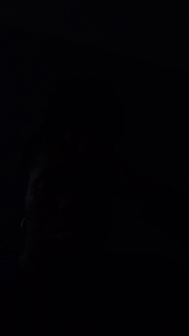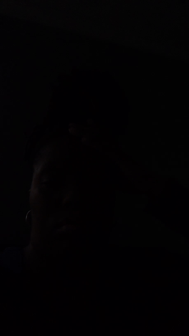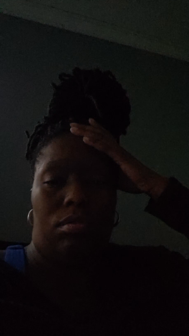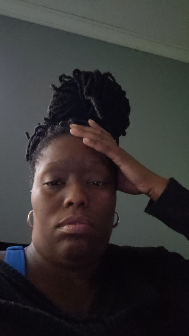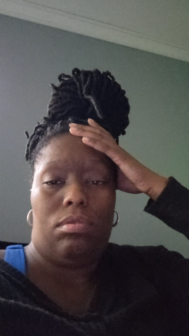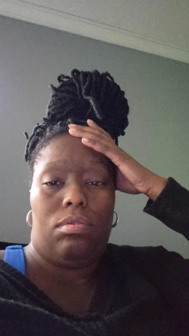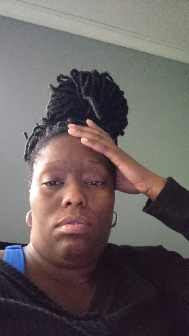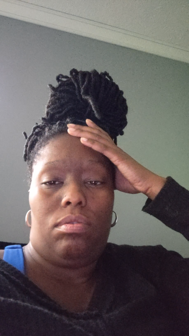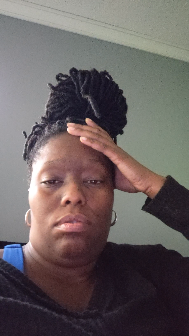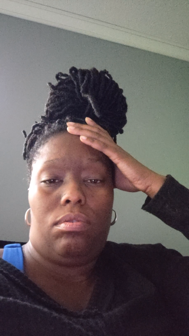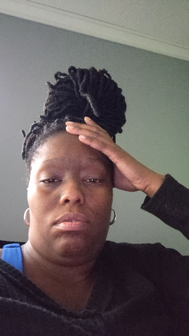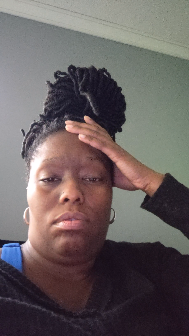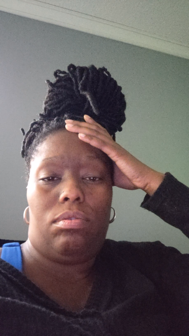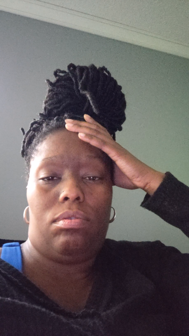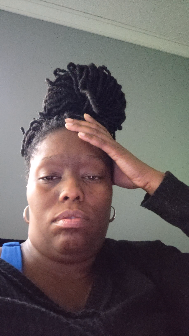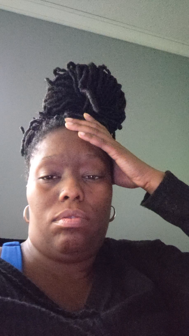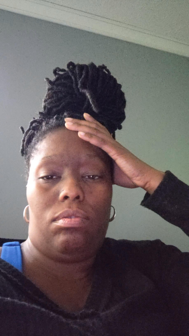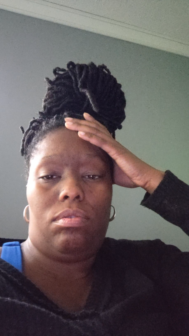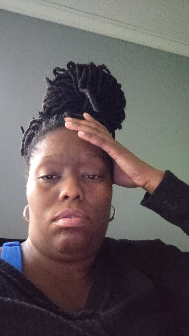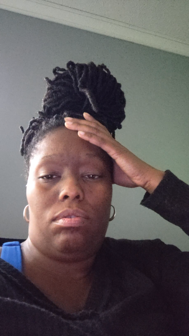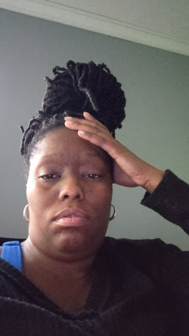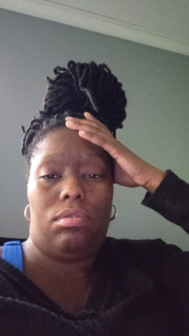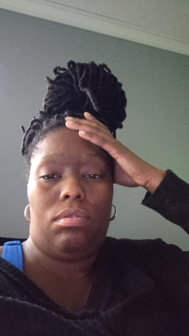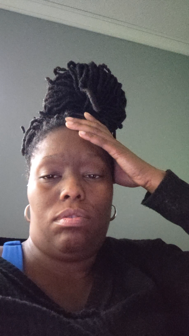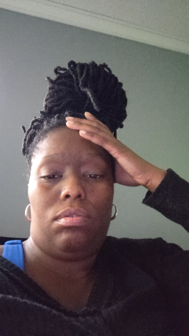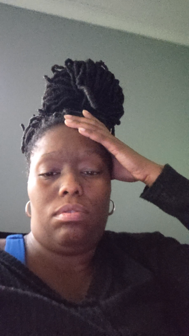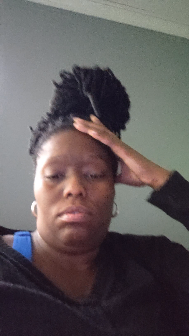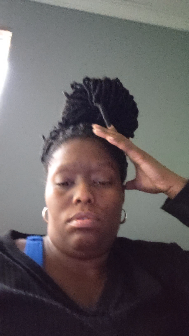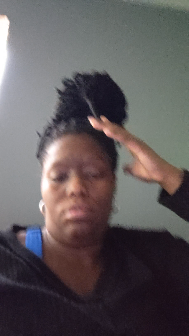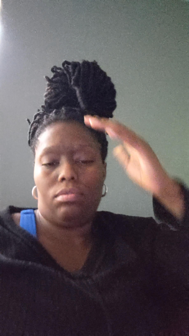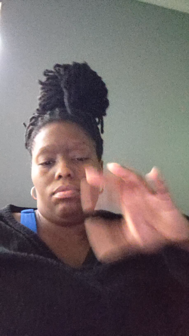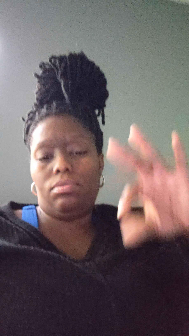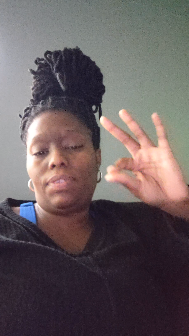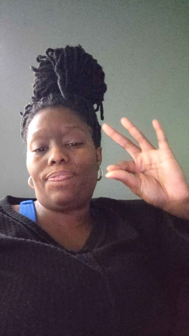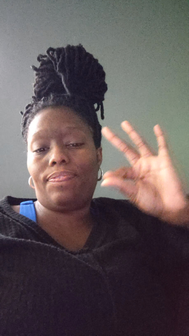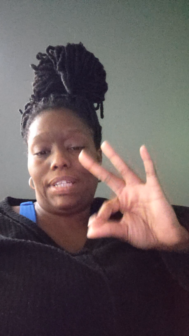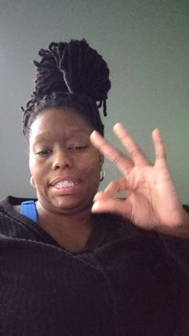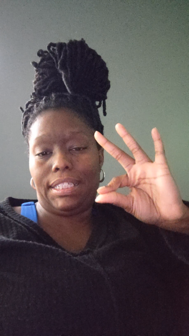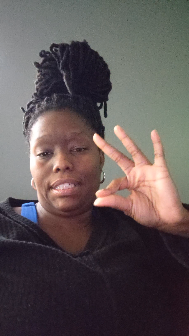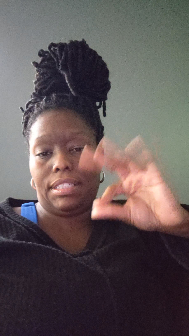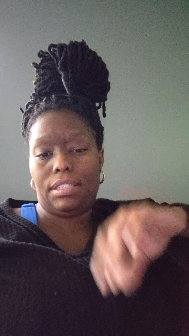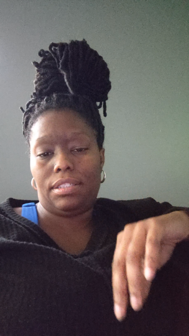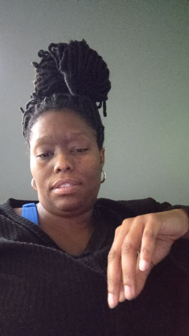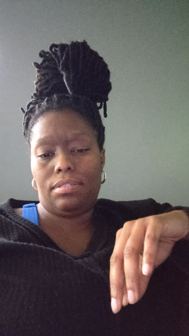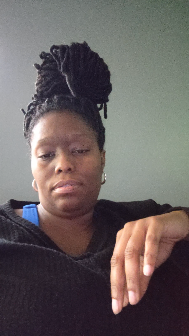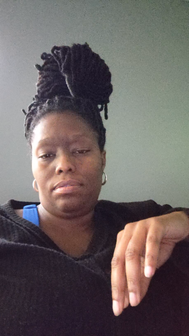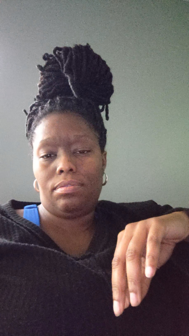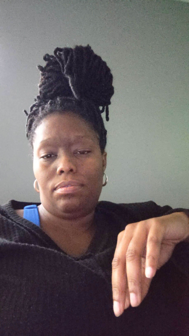fit